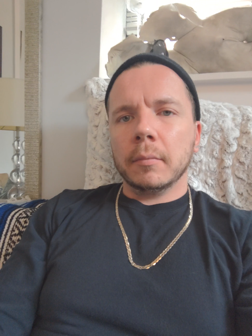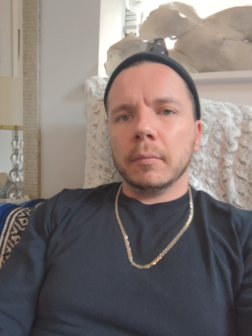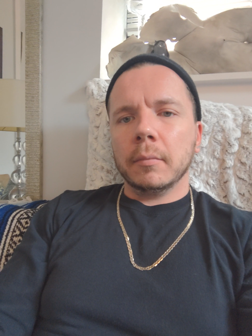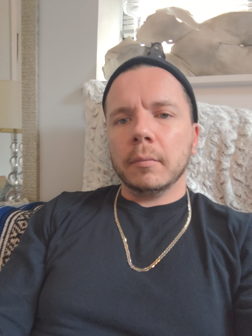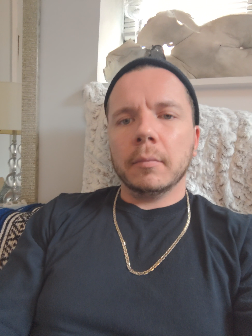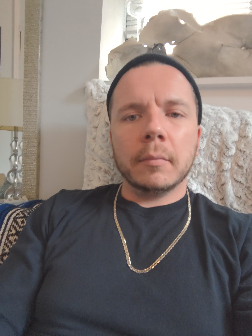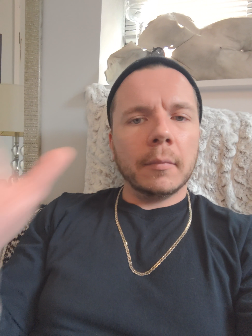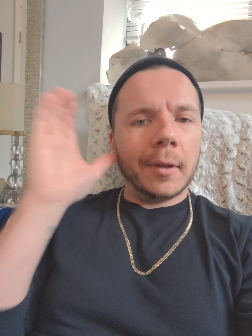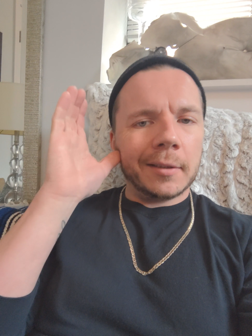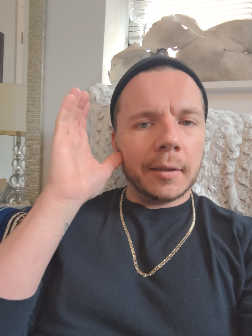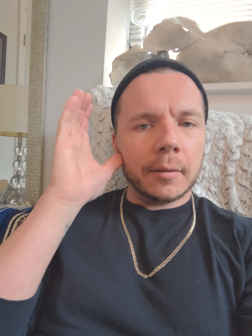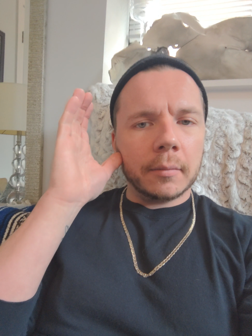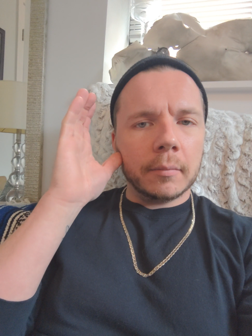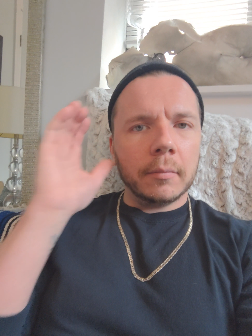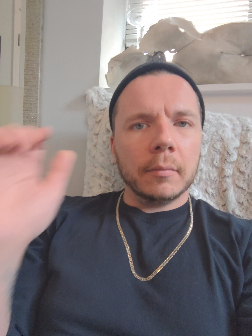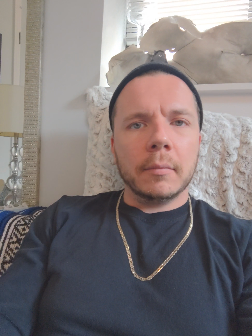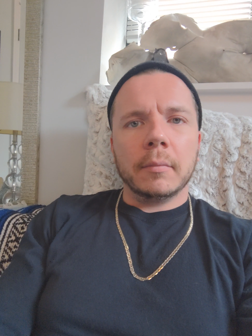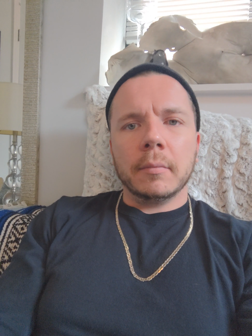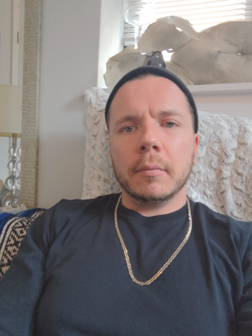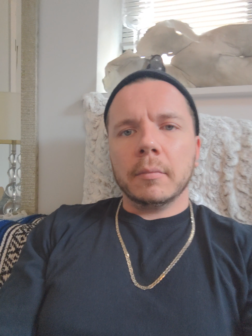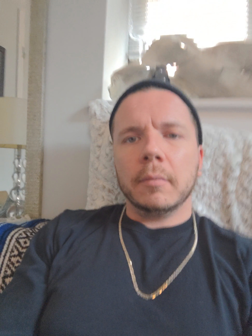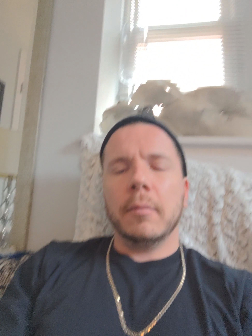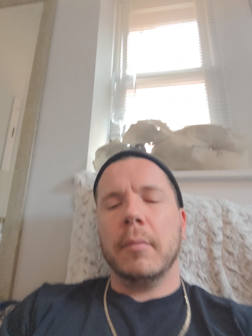listen